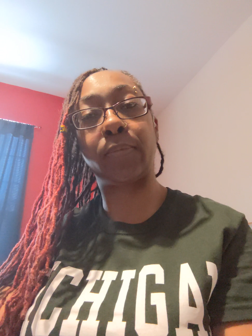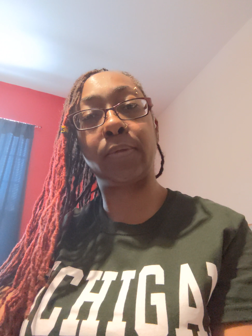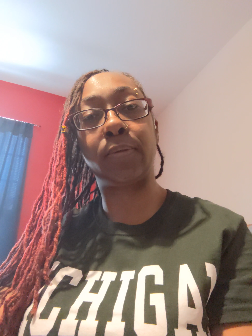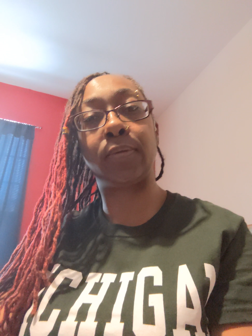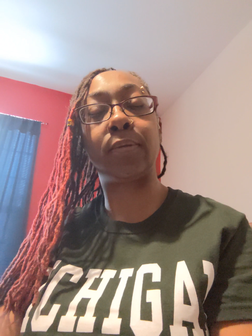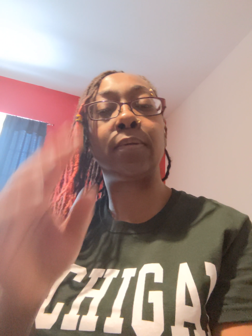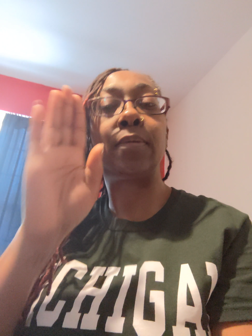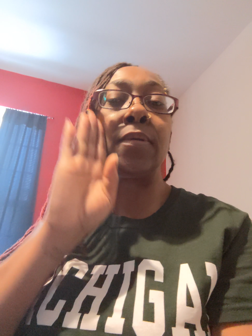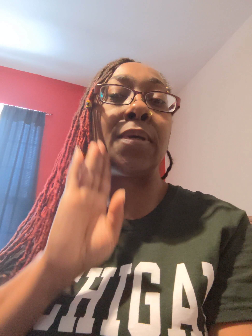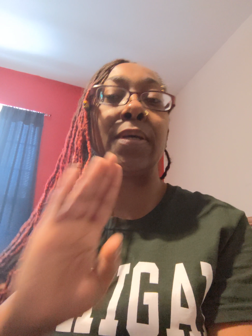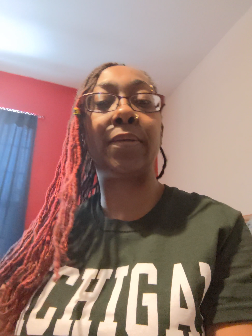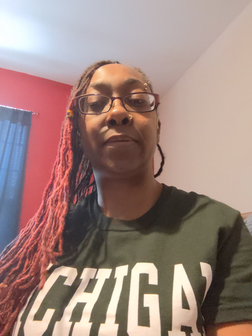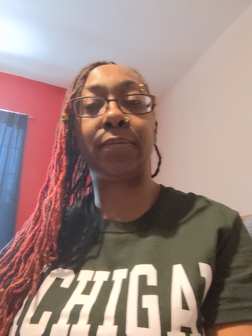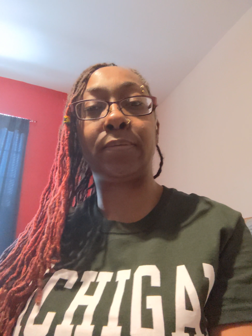brown